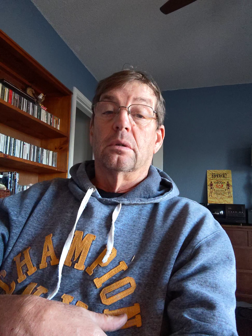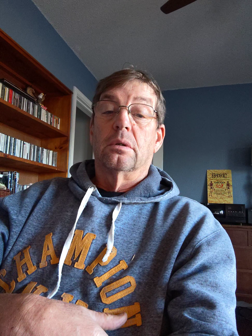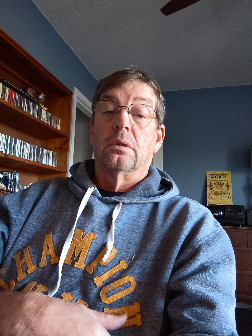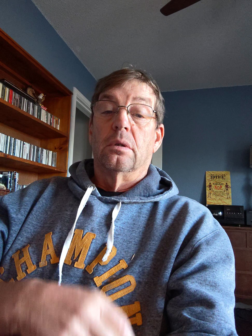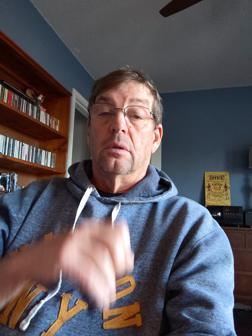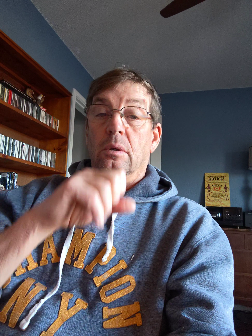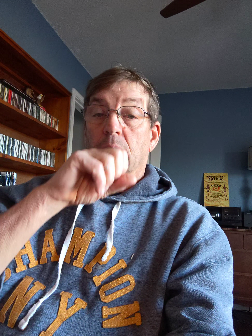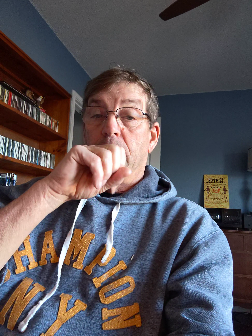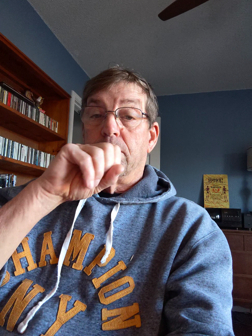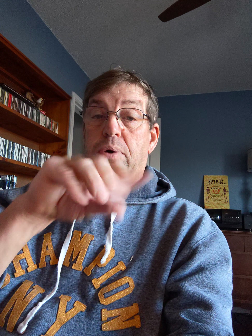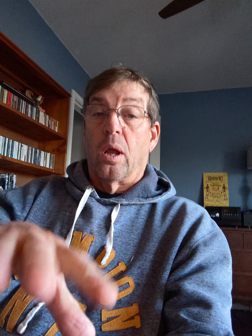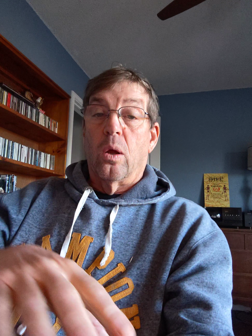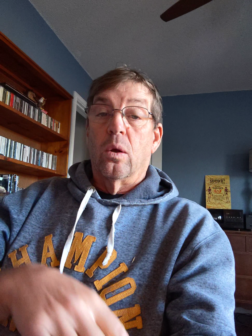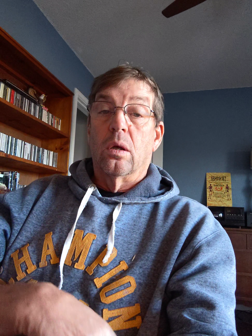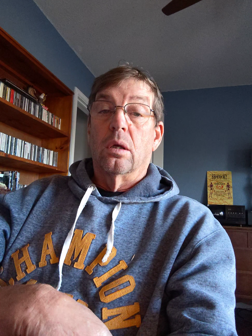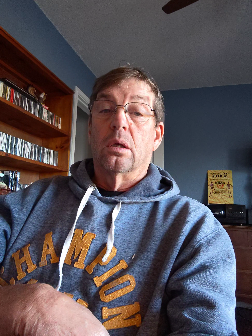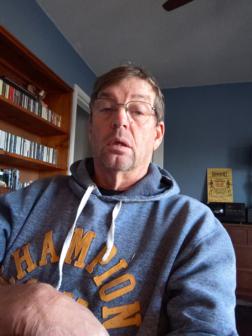blow